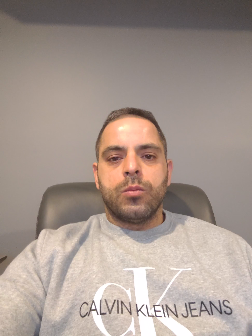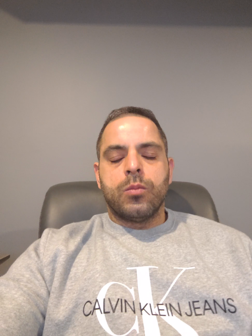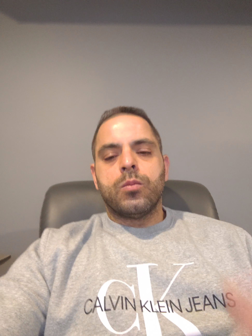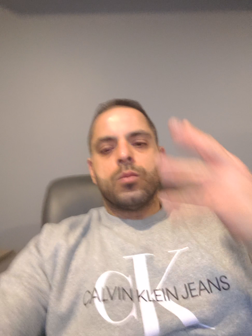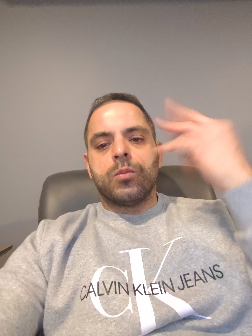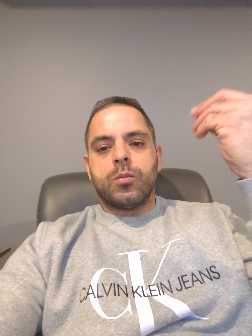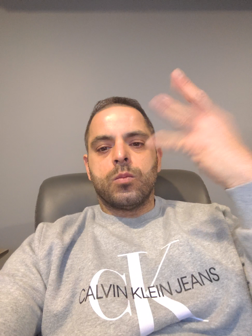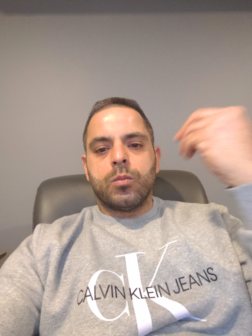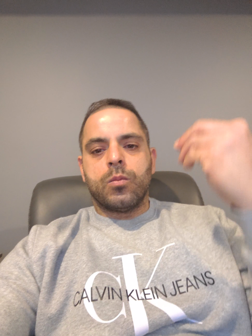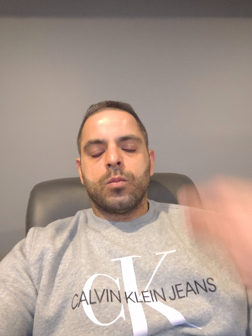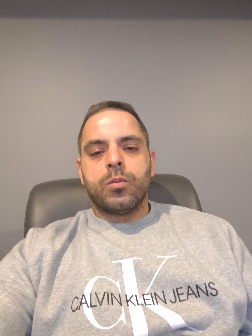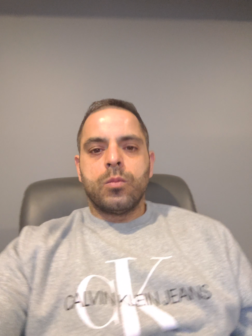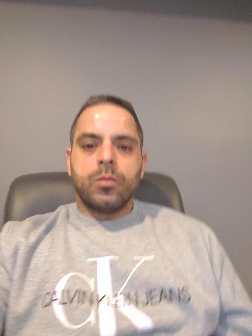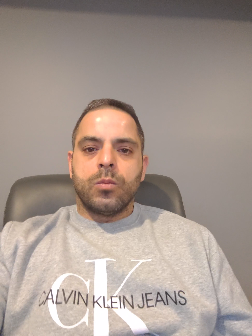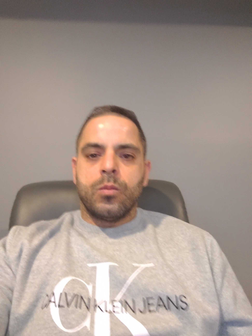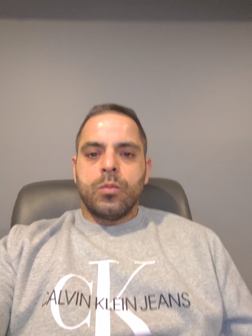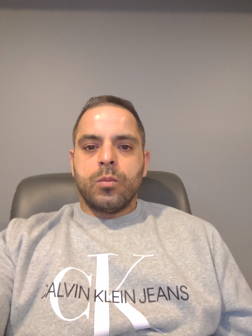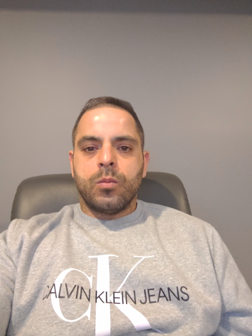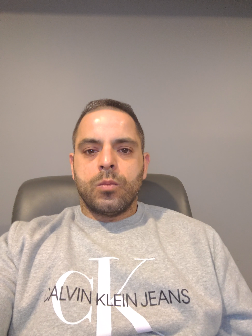outside